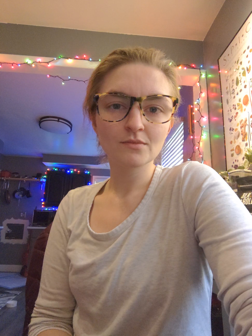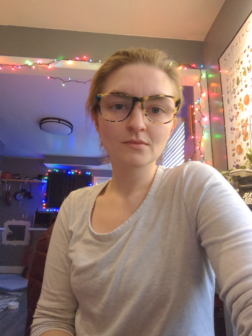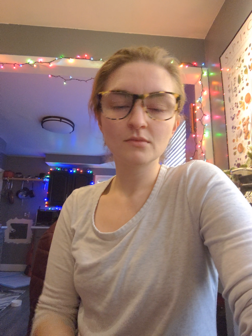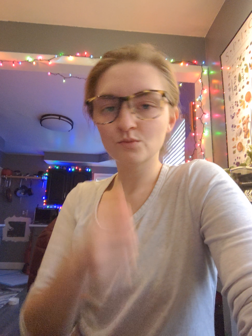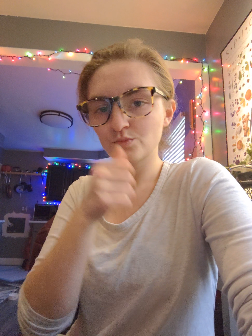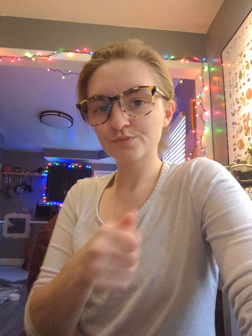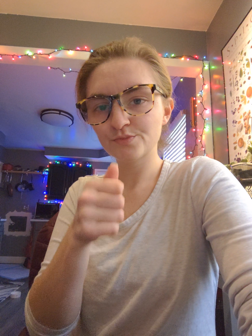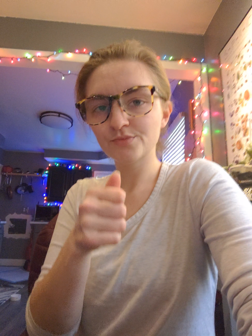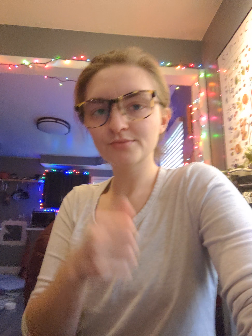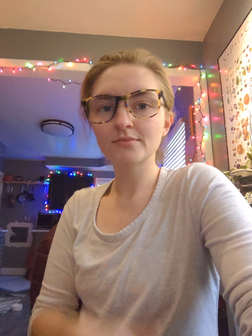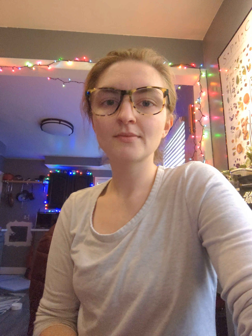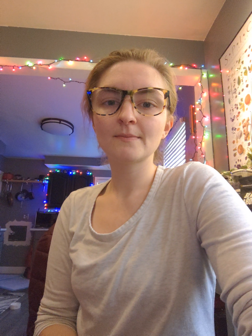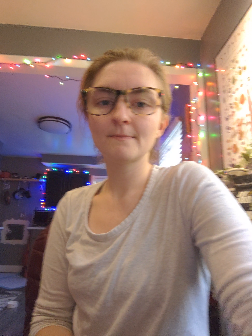hide